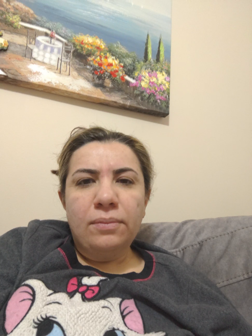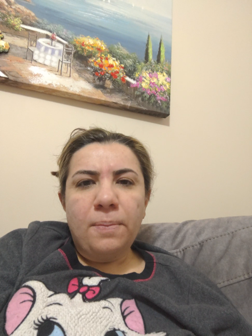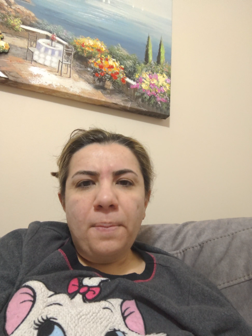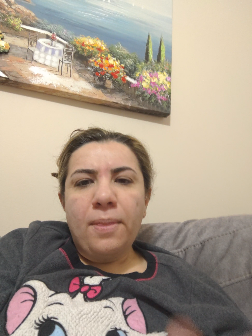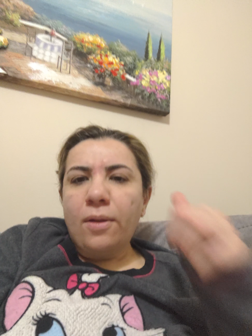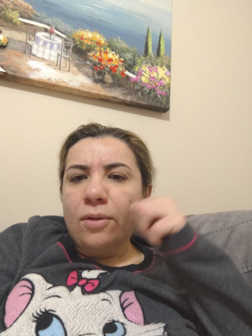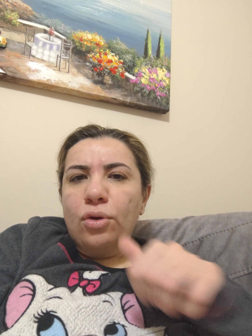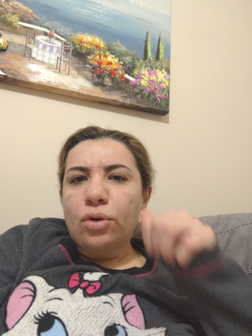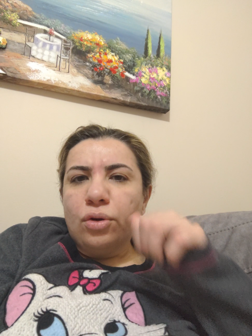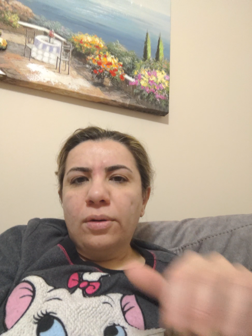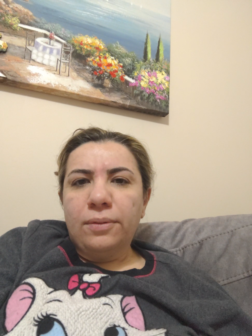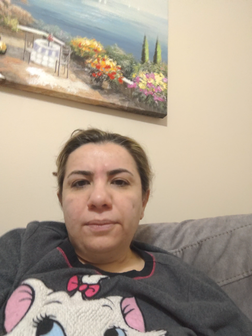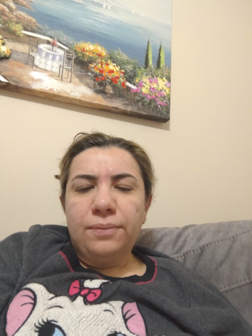girl